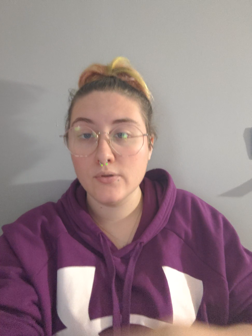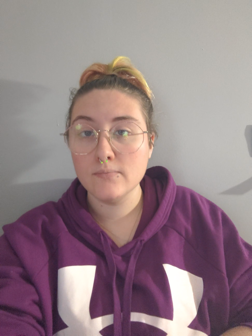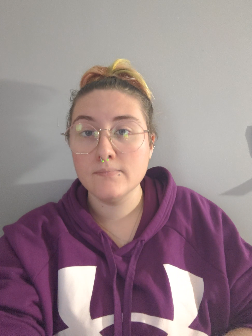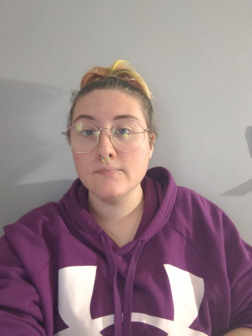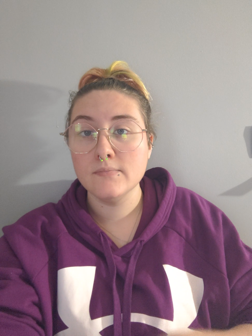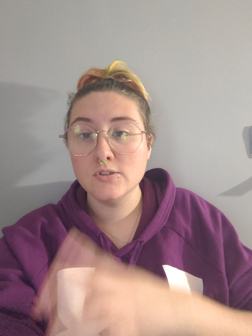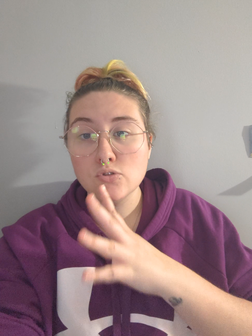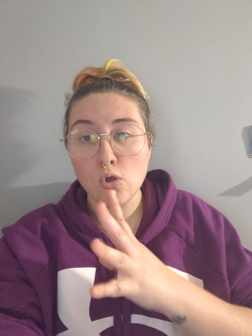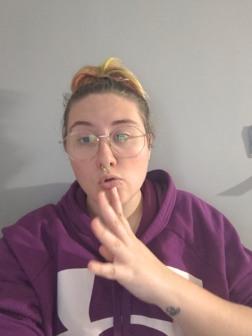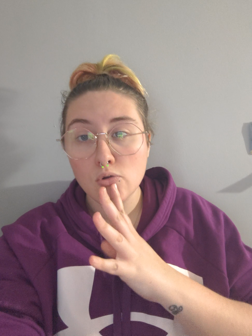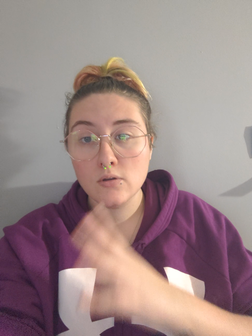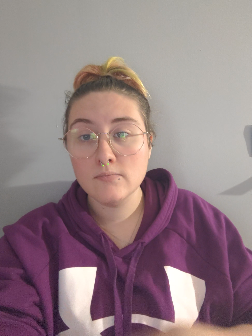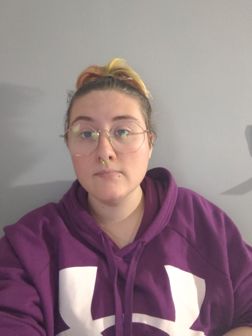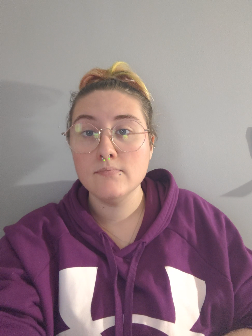talk